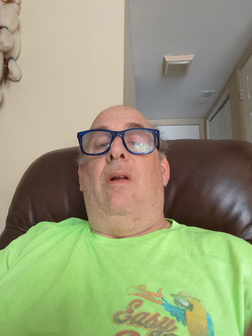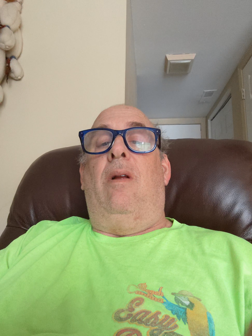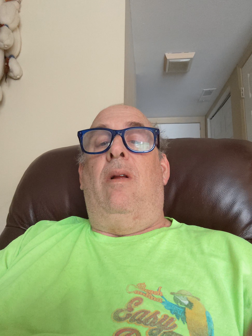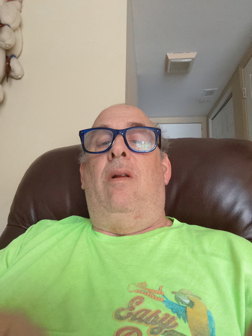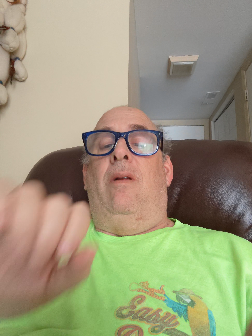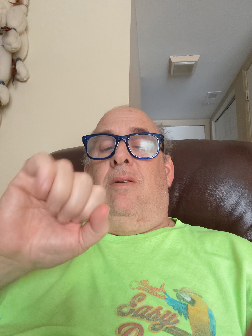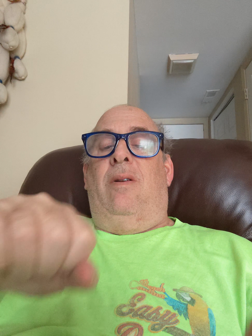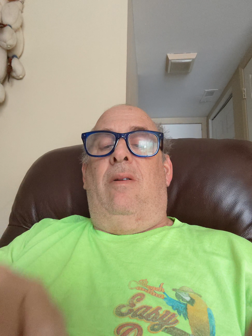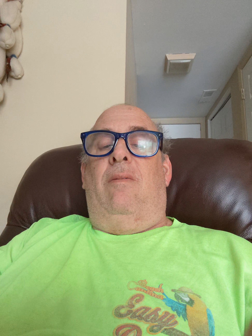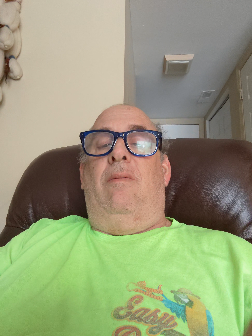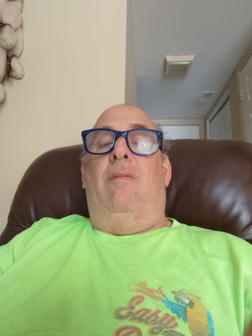yes